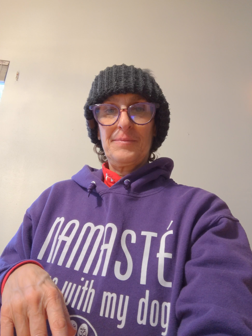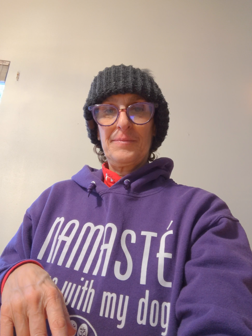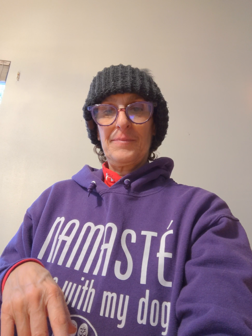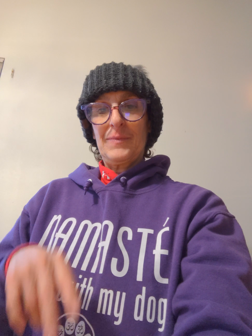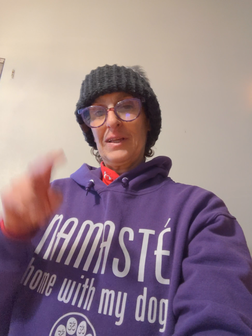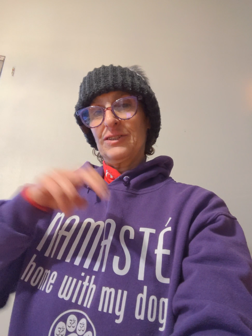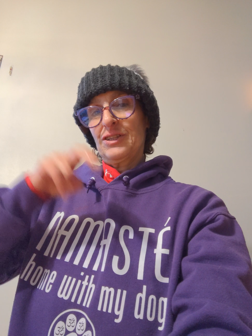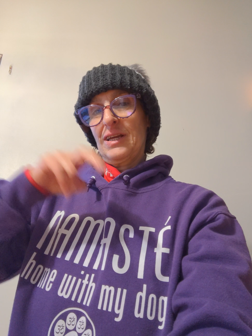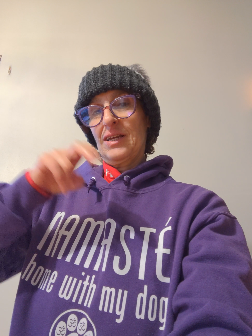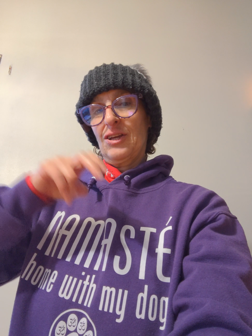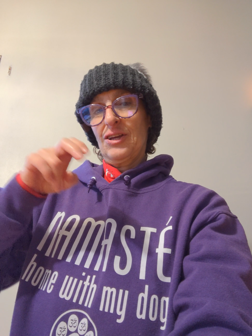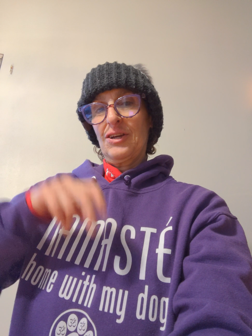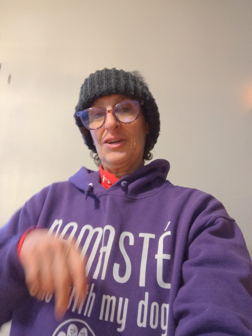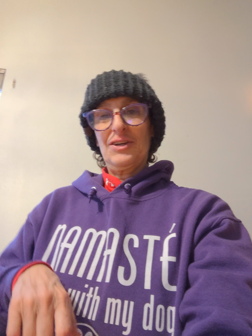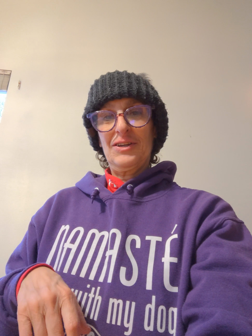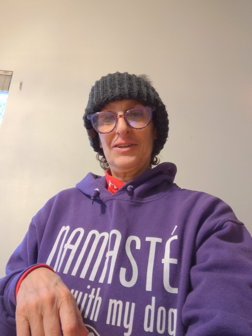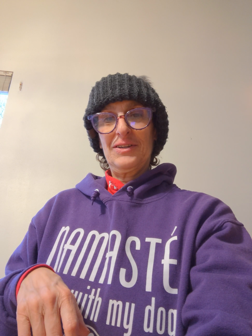chair